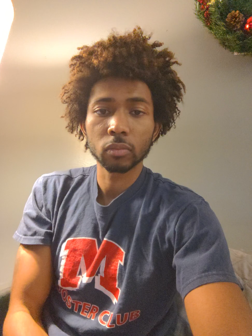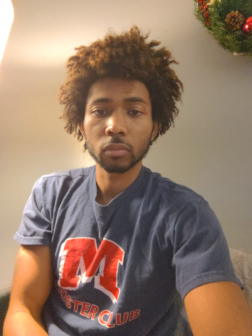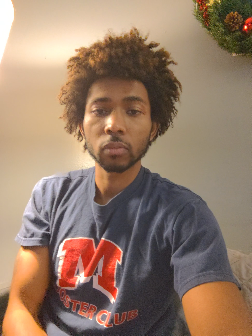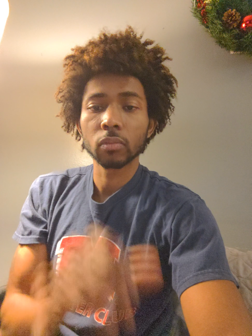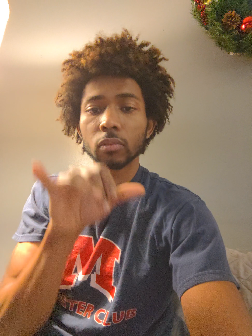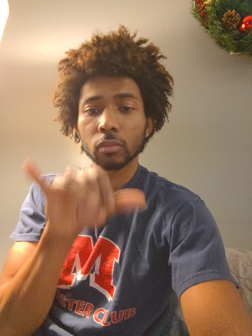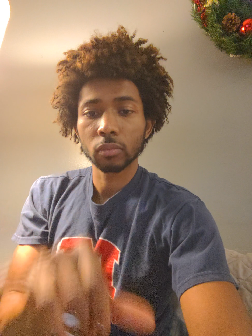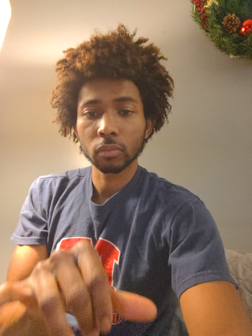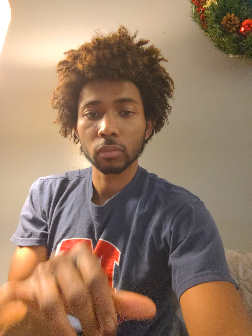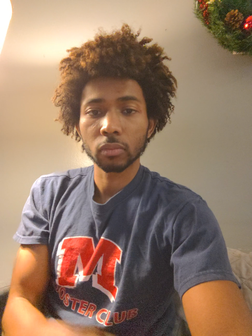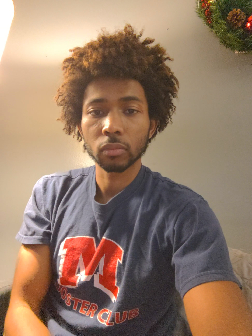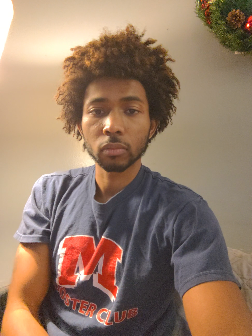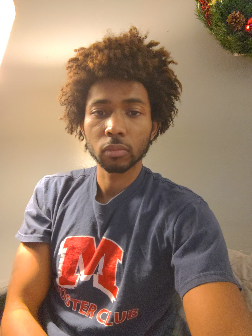stay